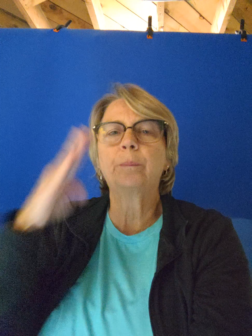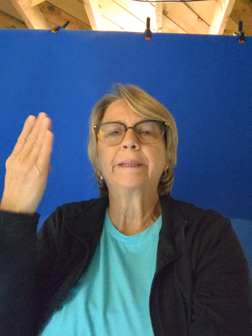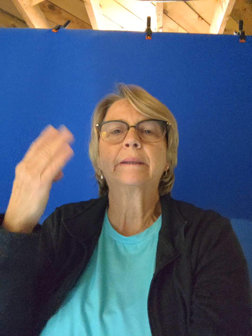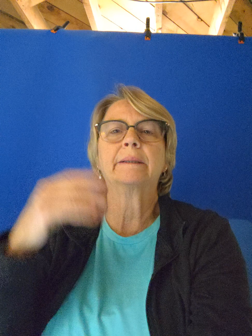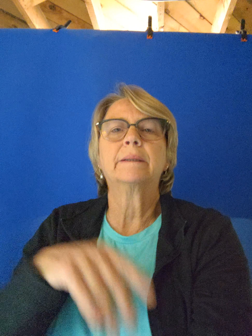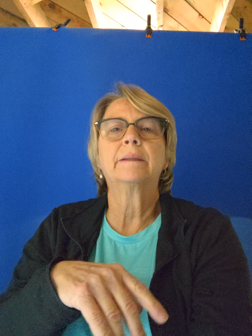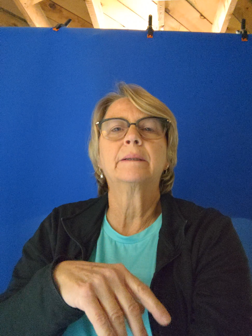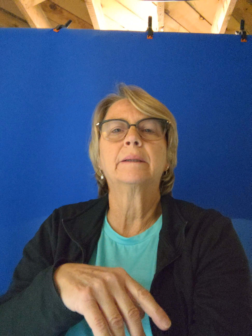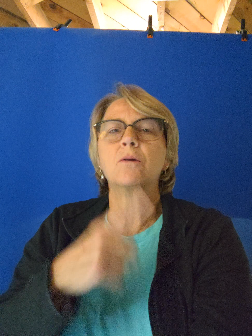open